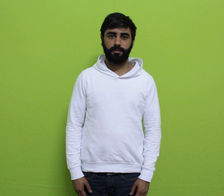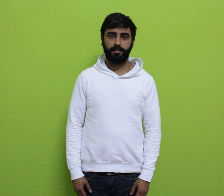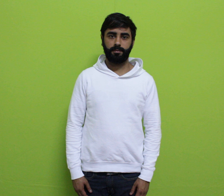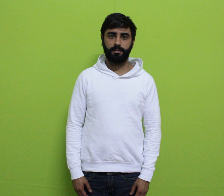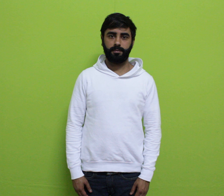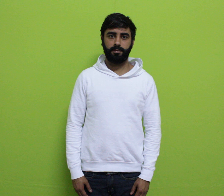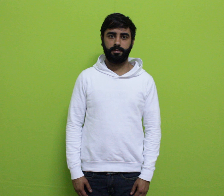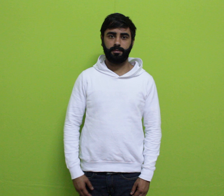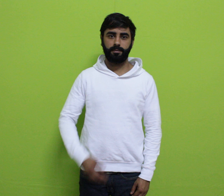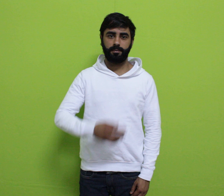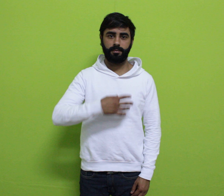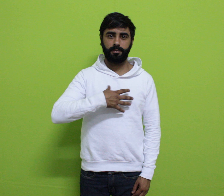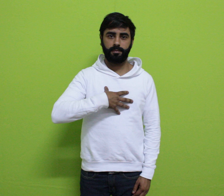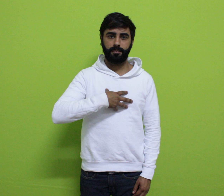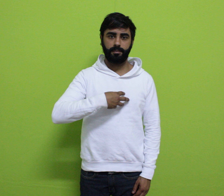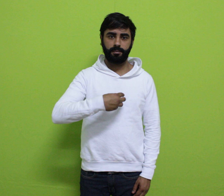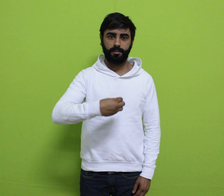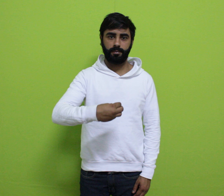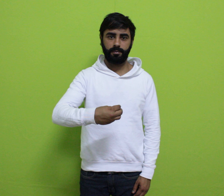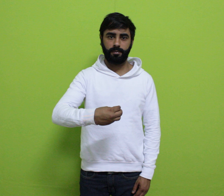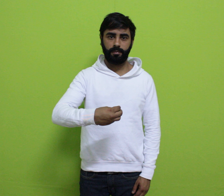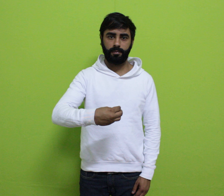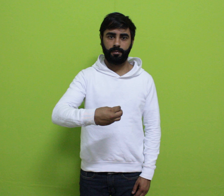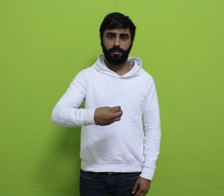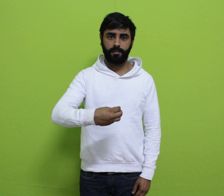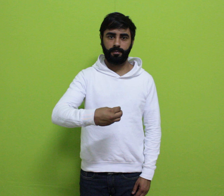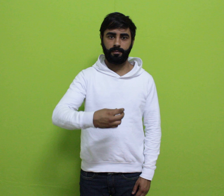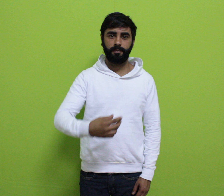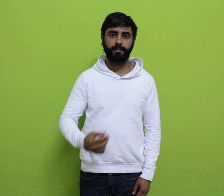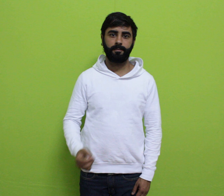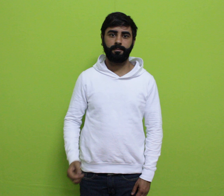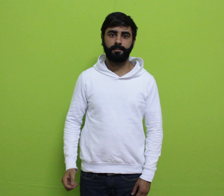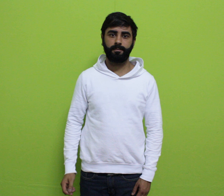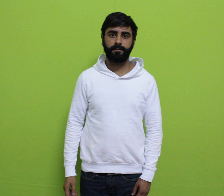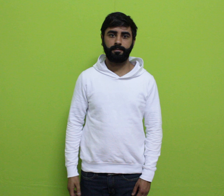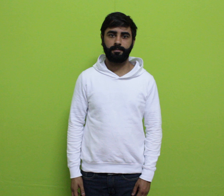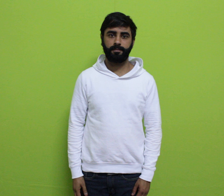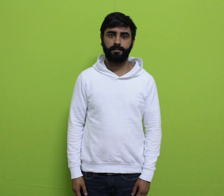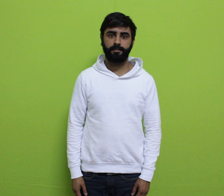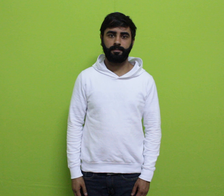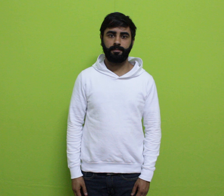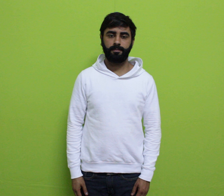filho